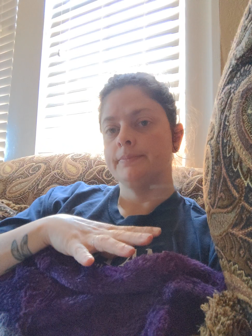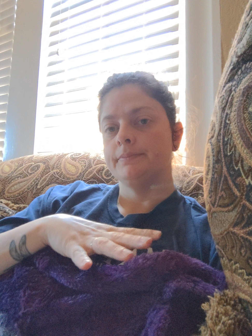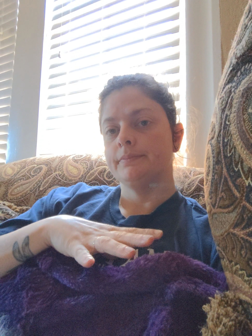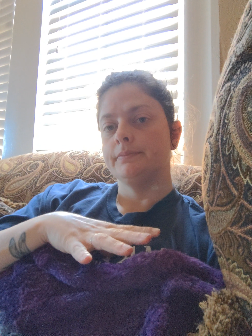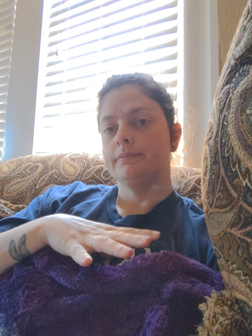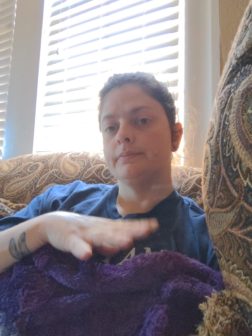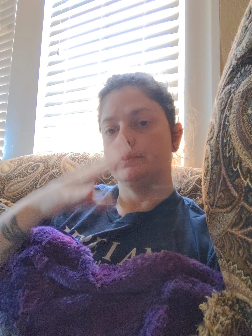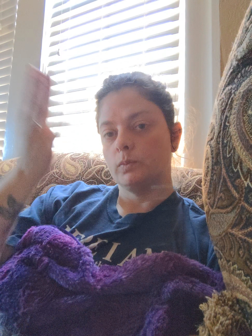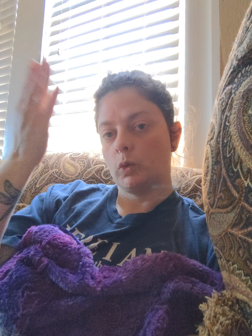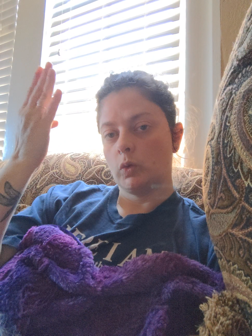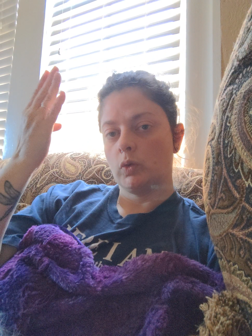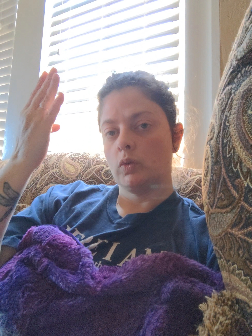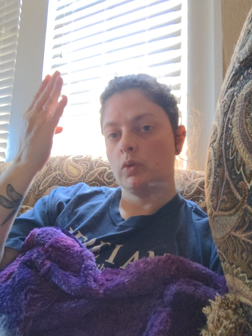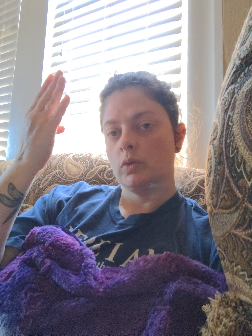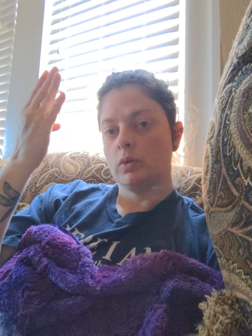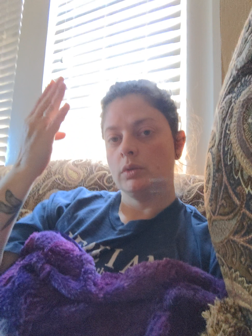morning